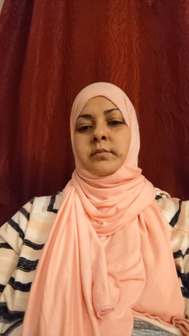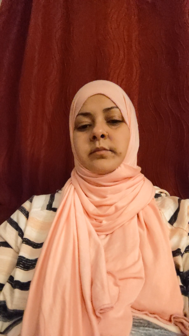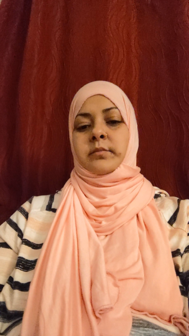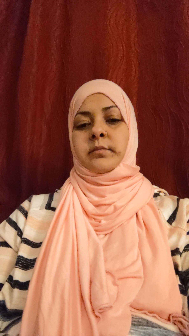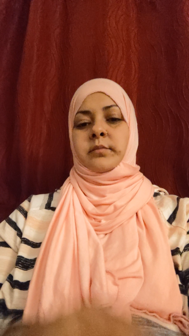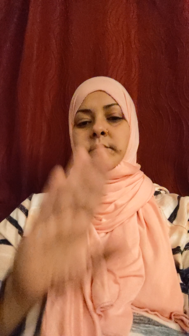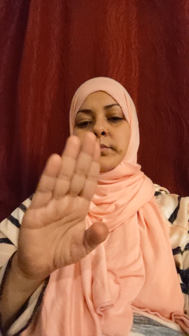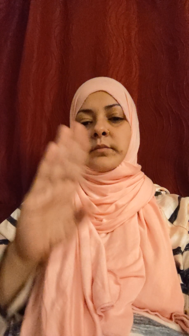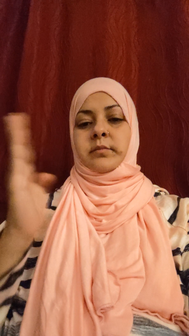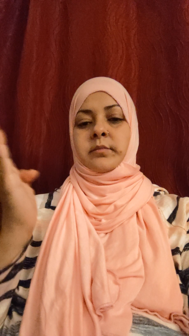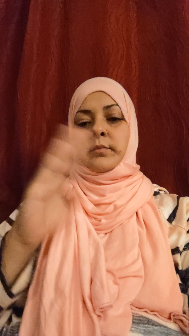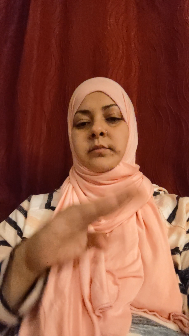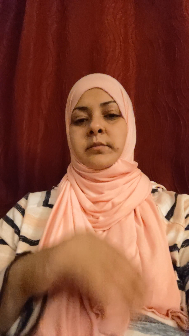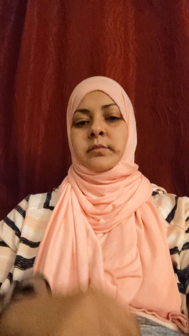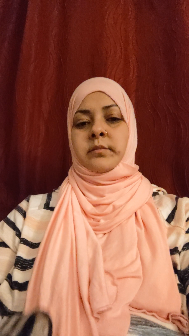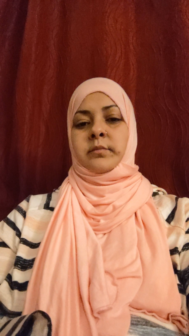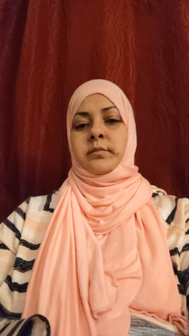door